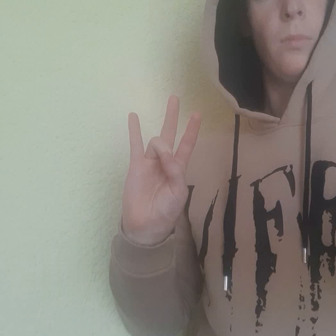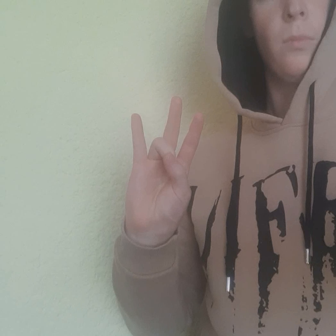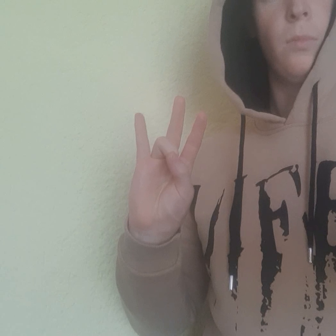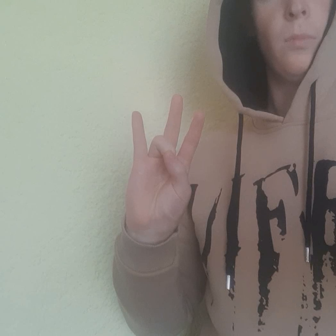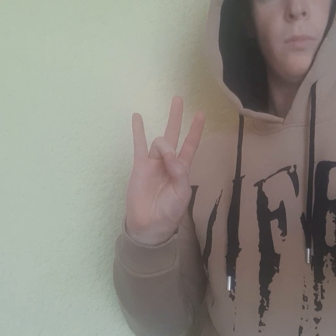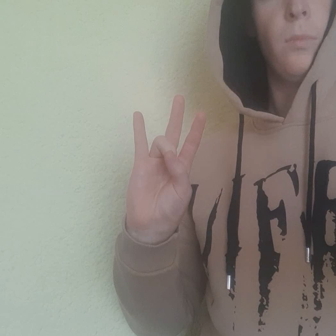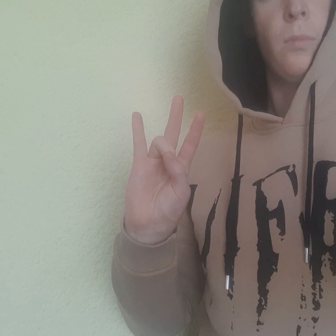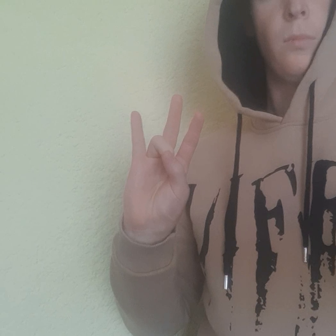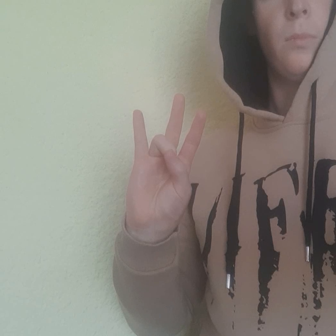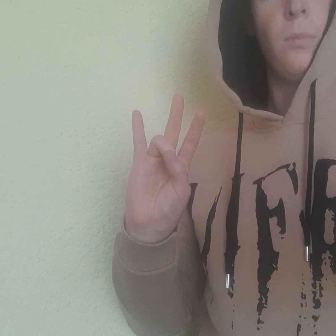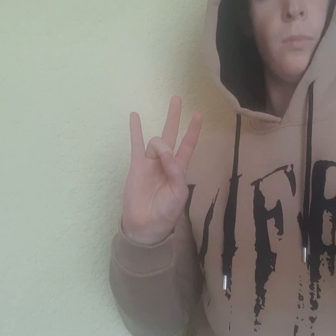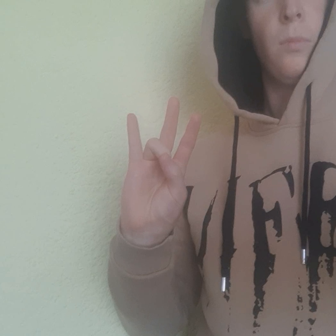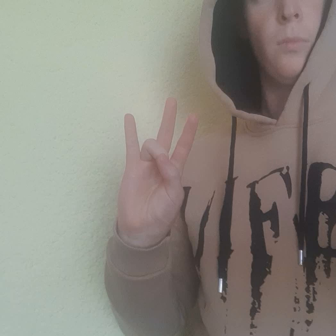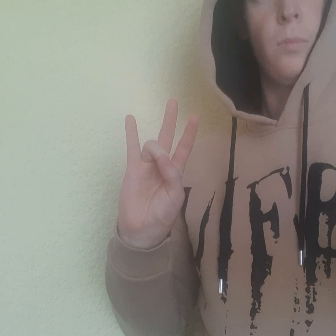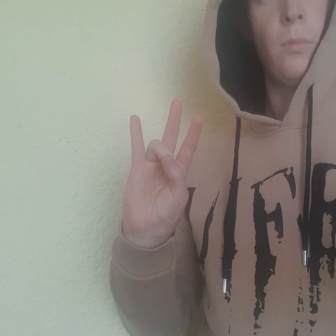Н